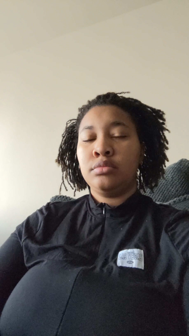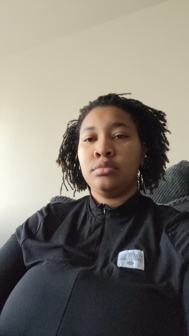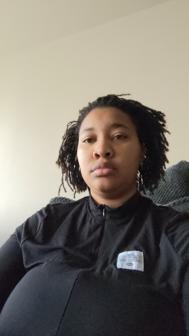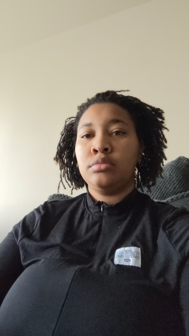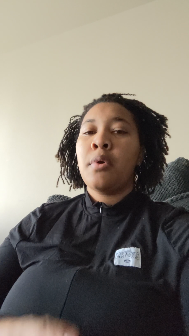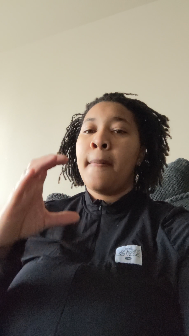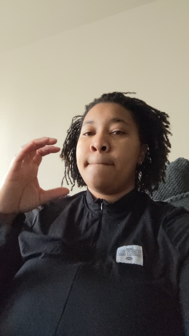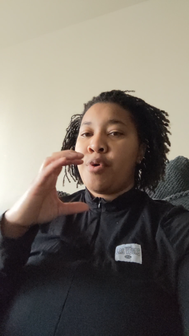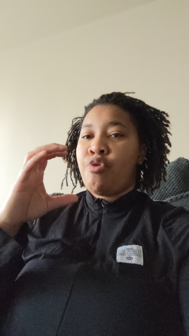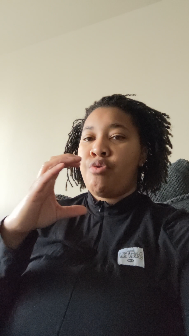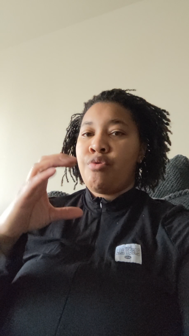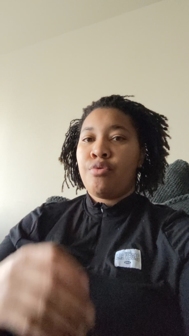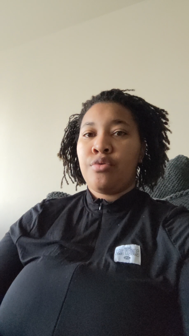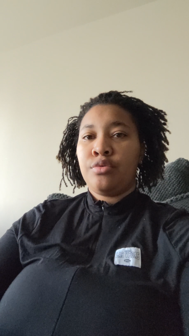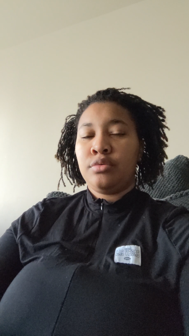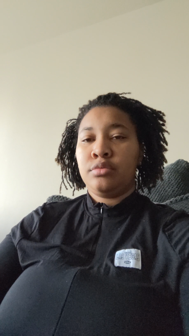ball